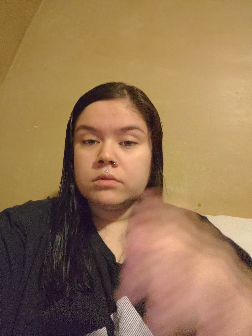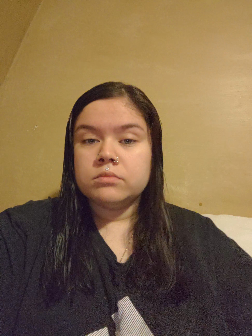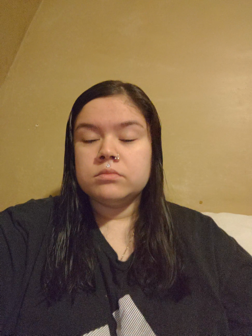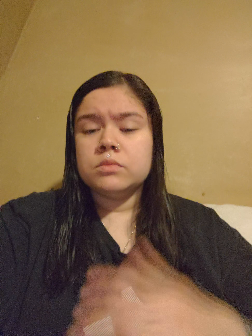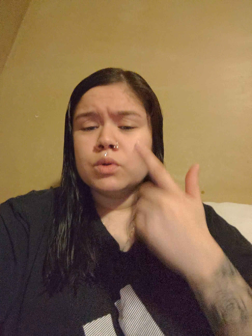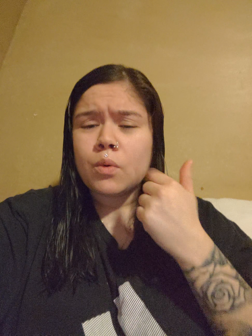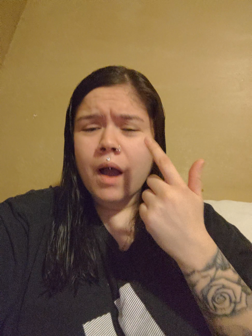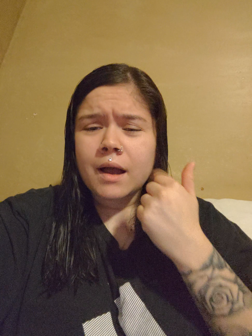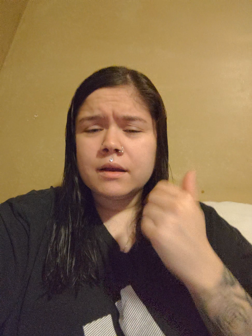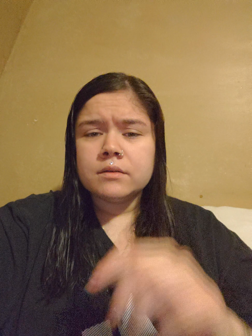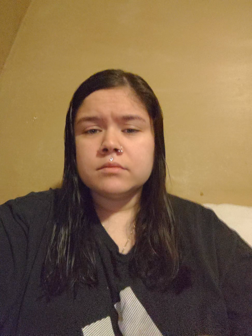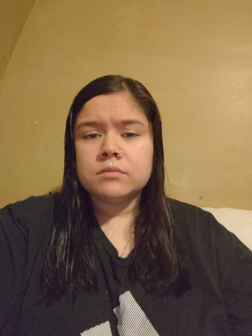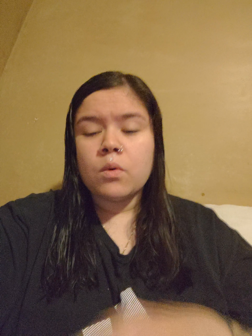cry